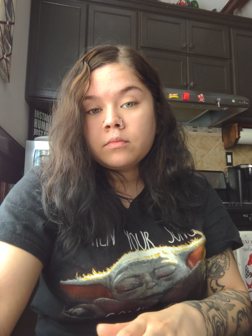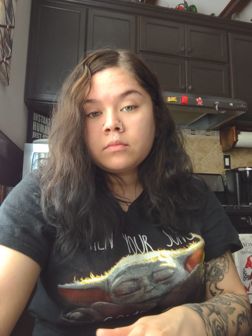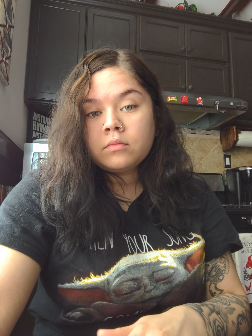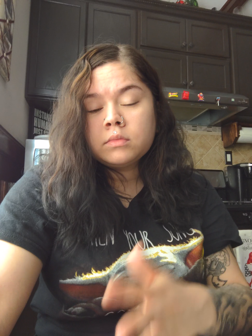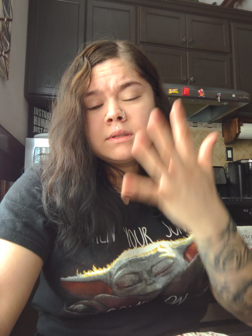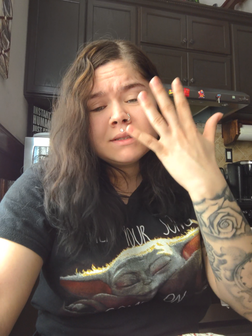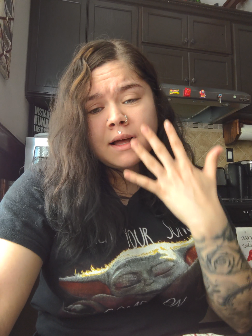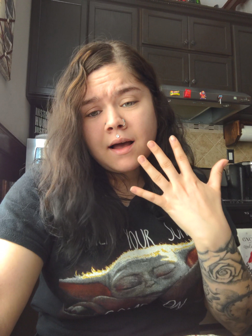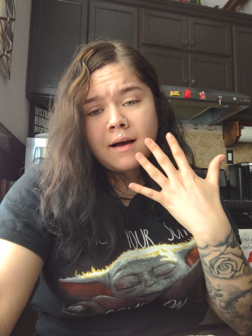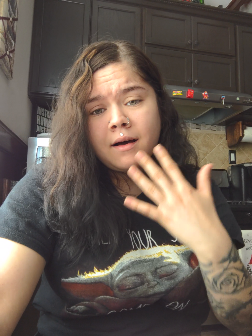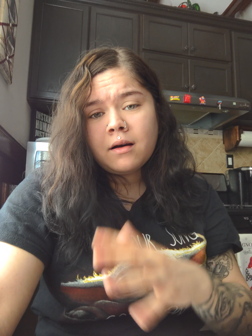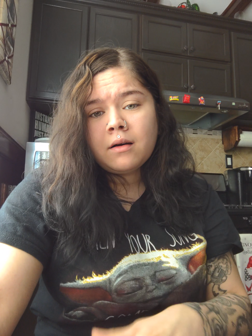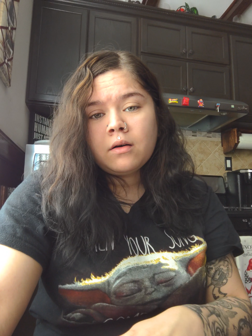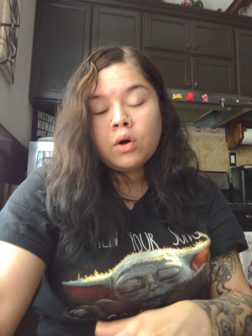sad